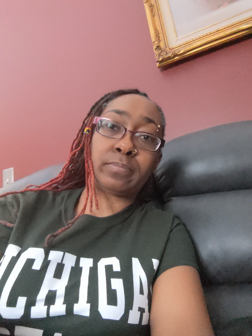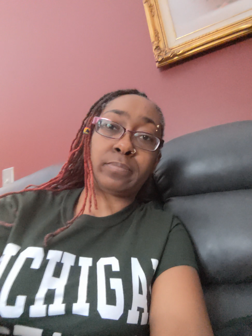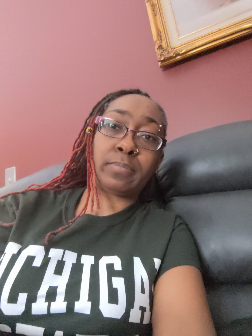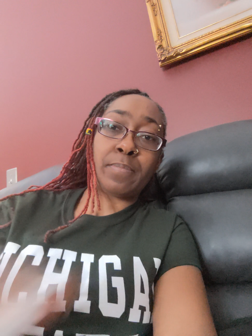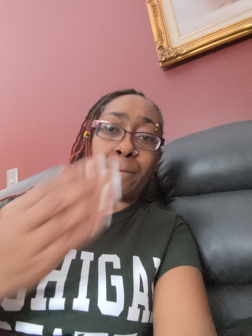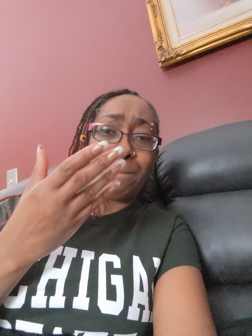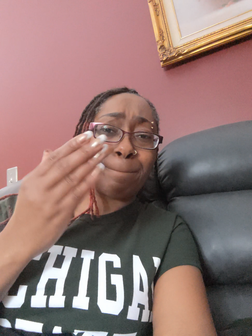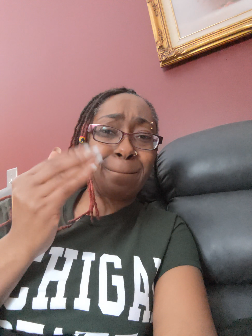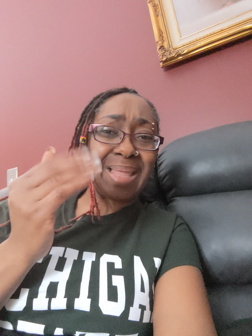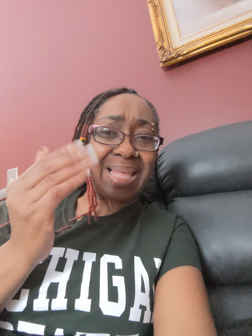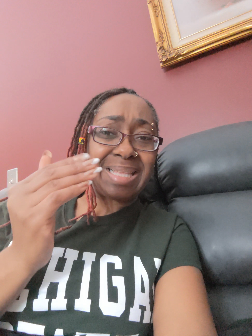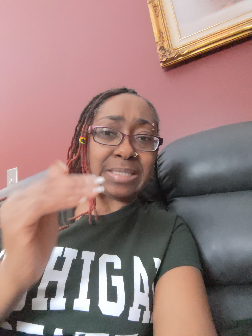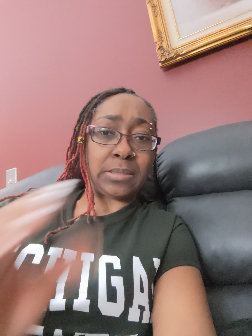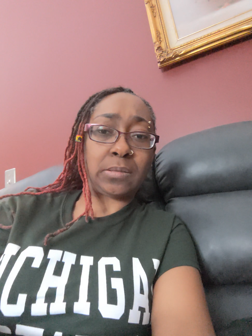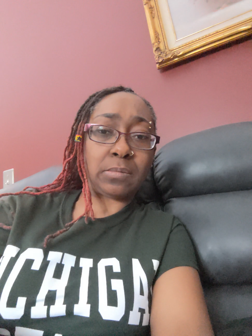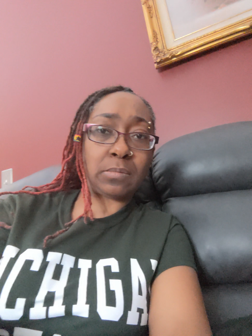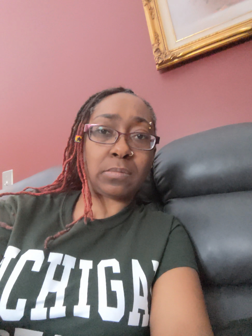mitten